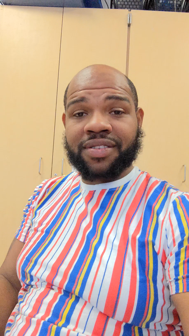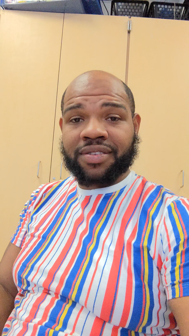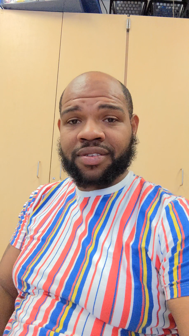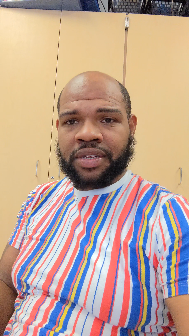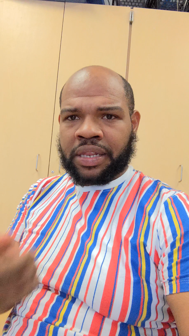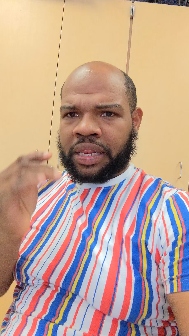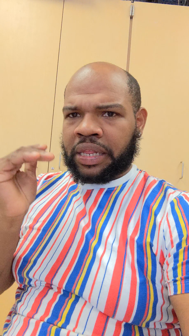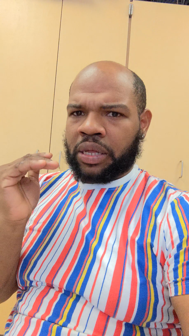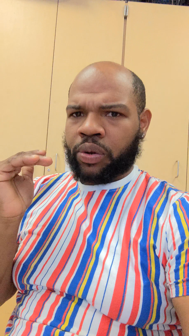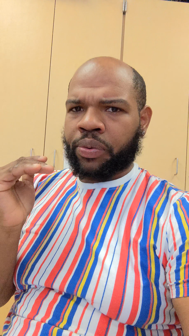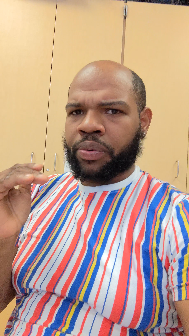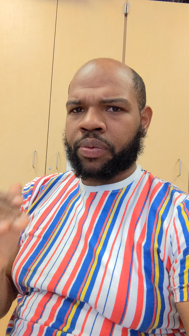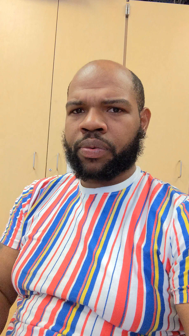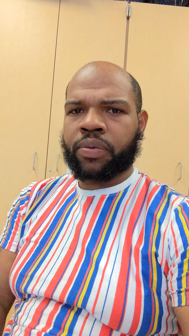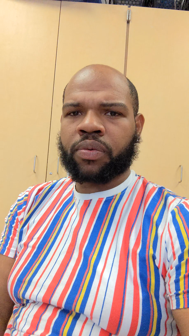little